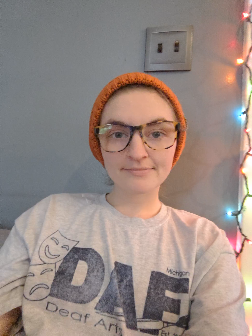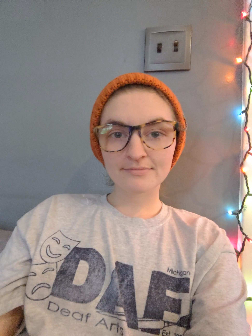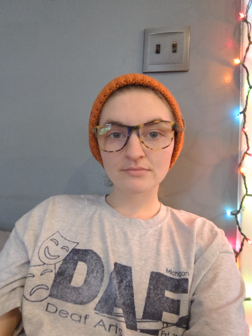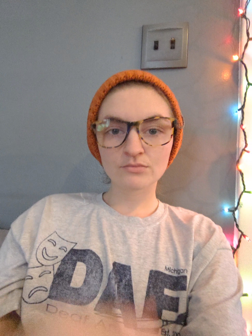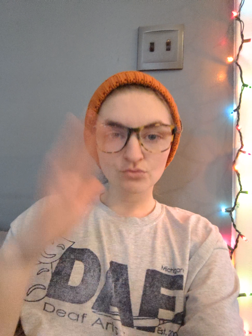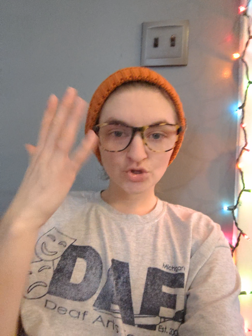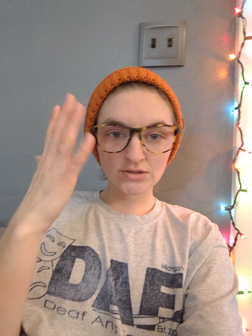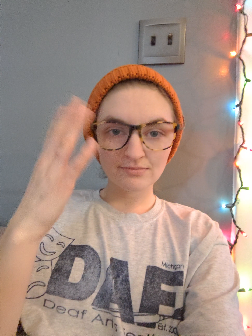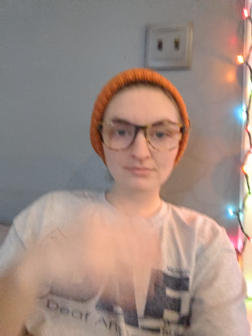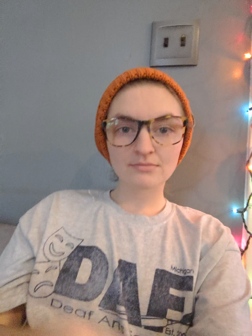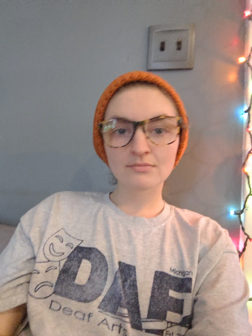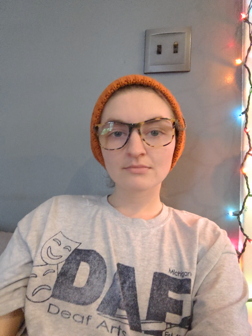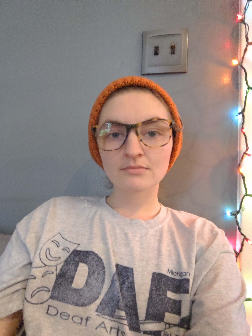tree